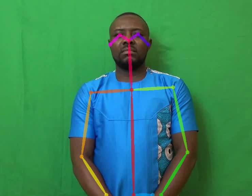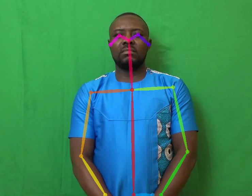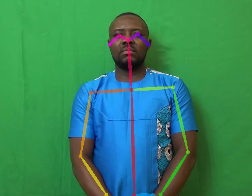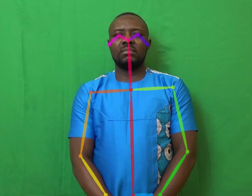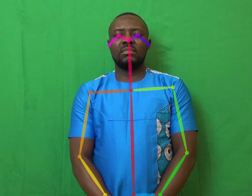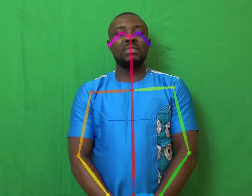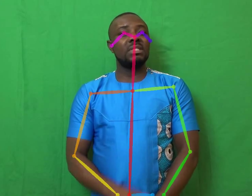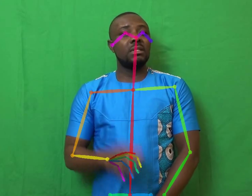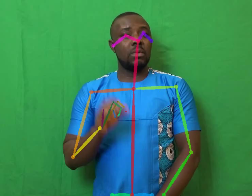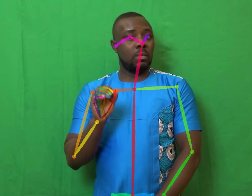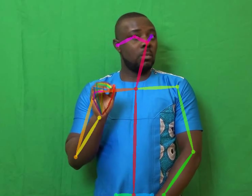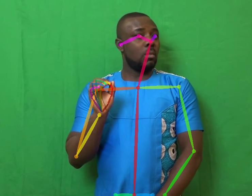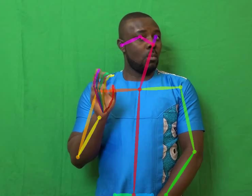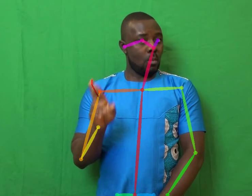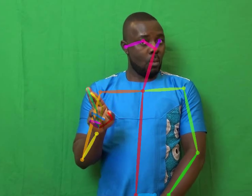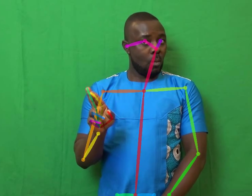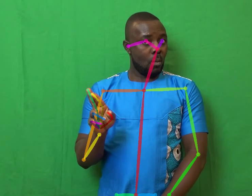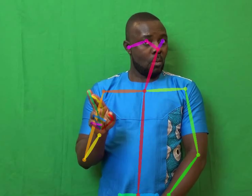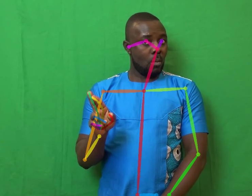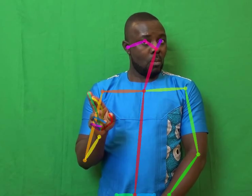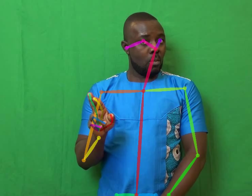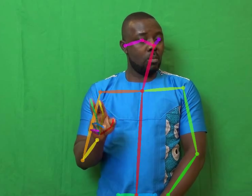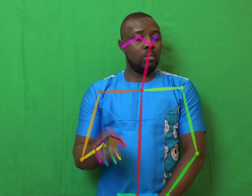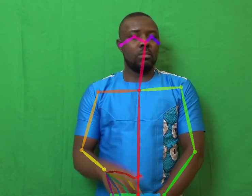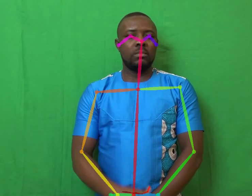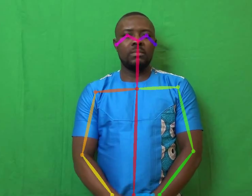or